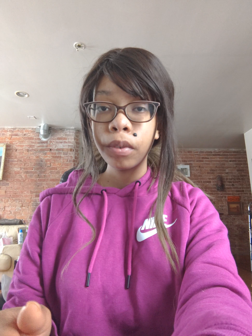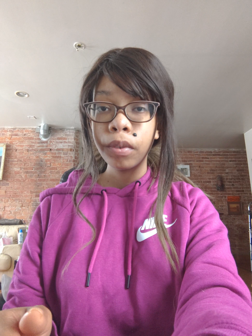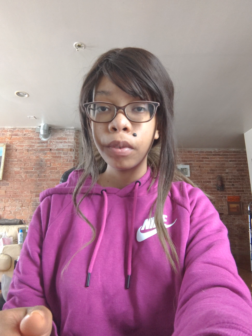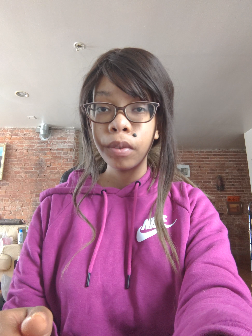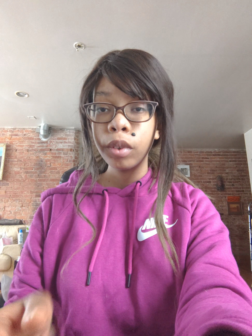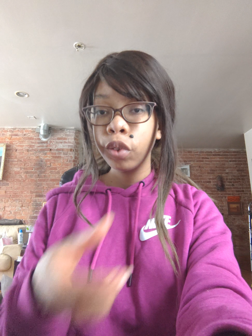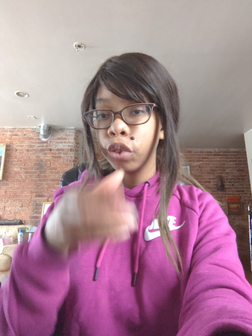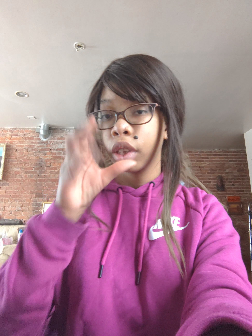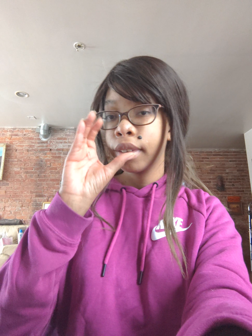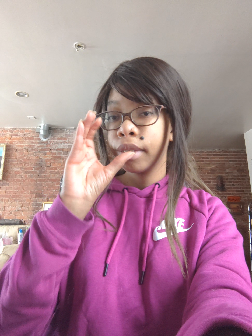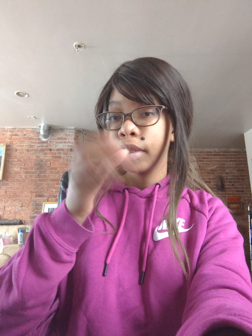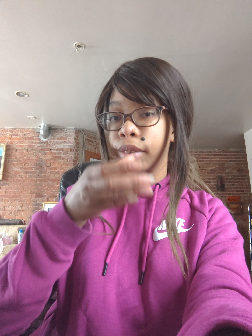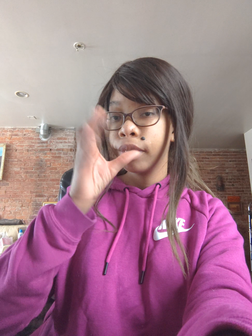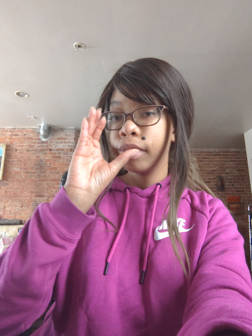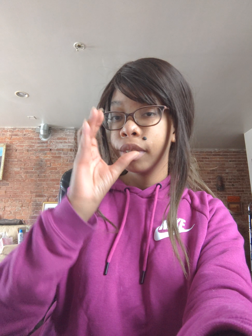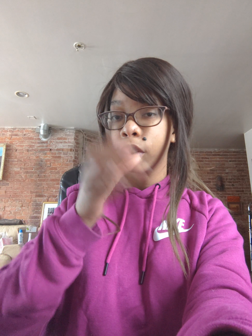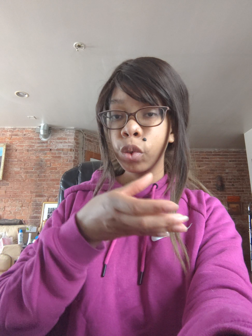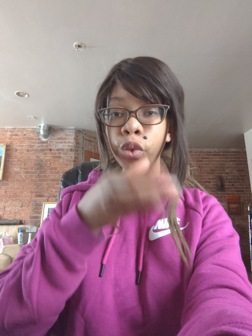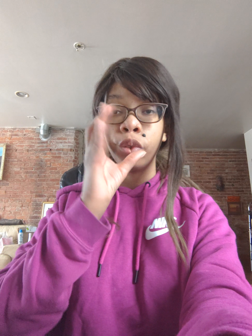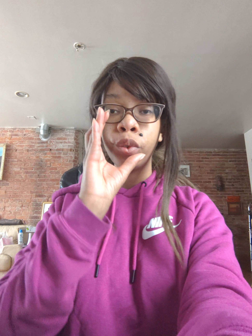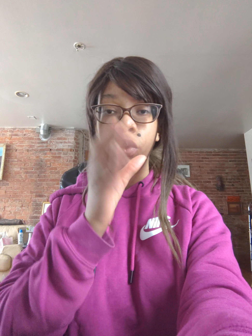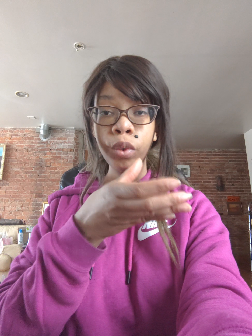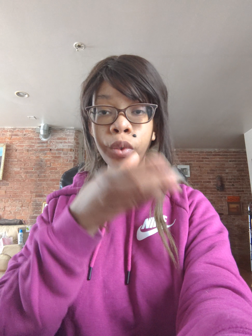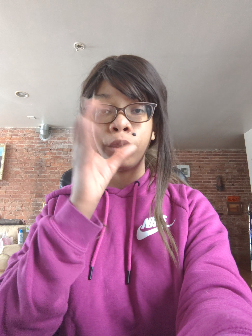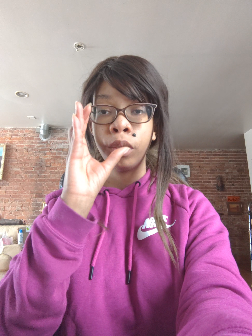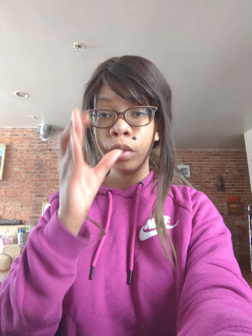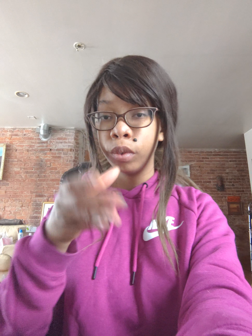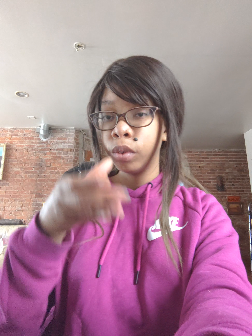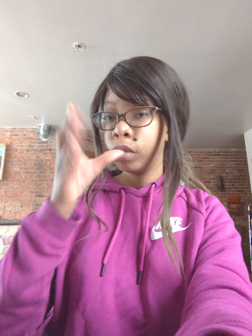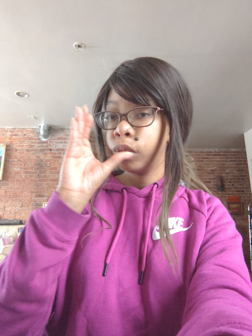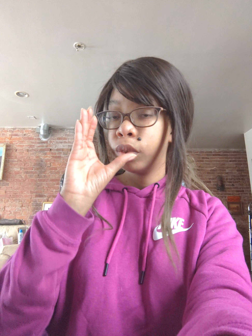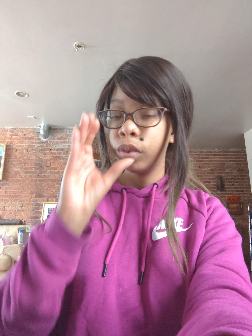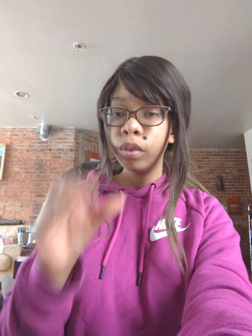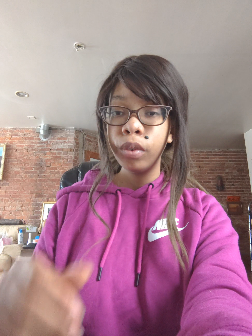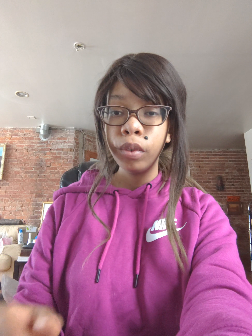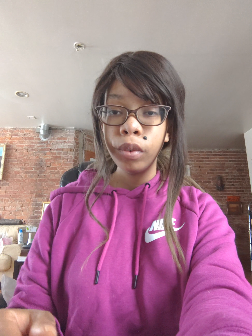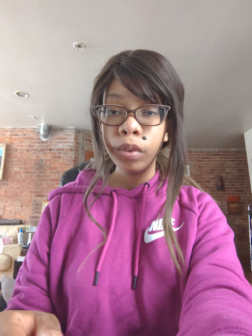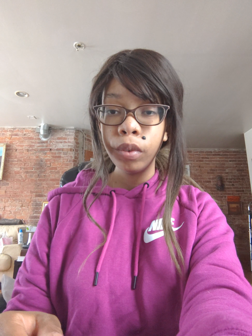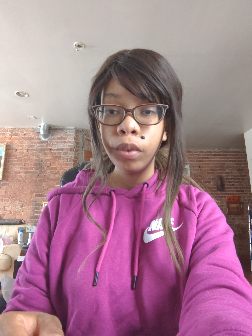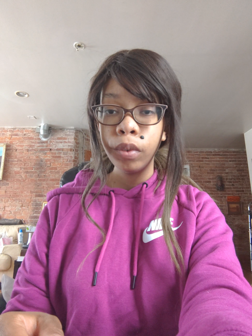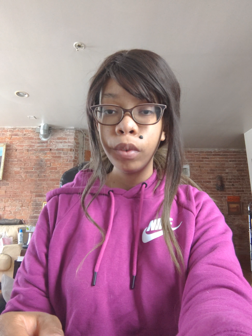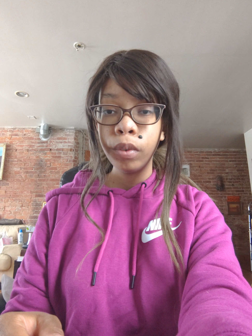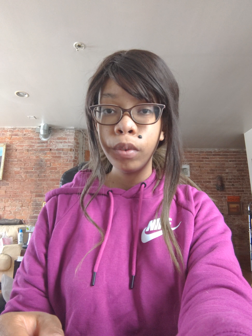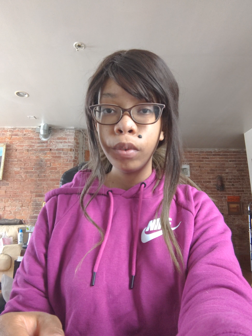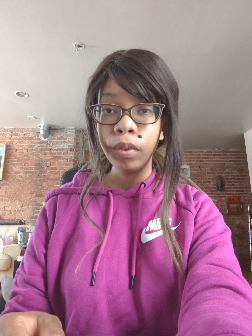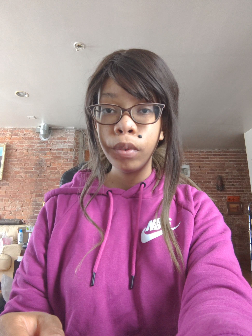drink